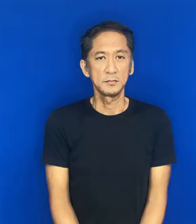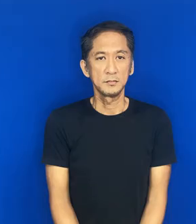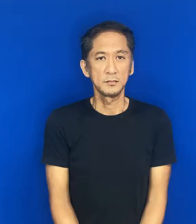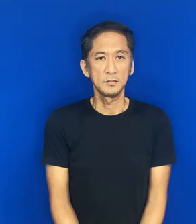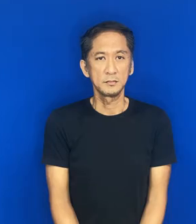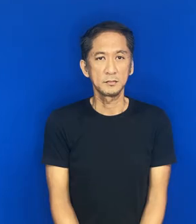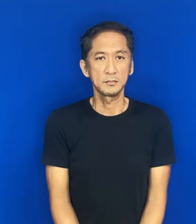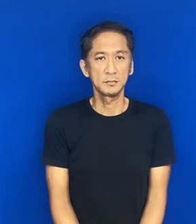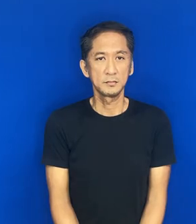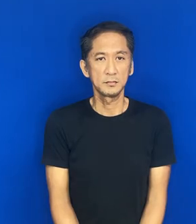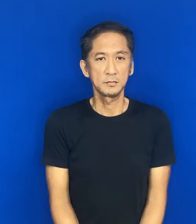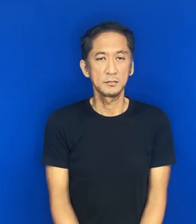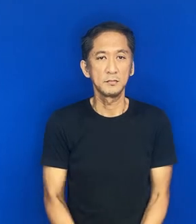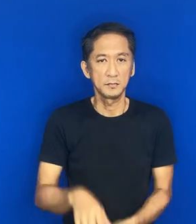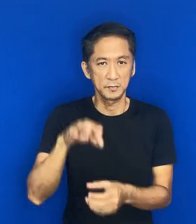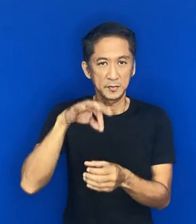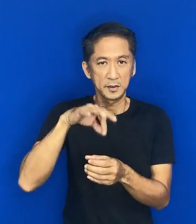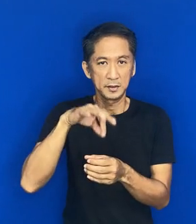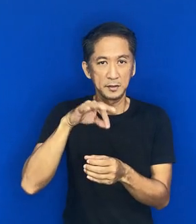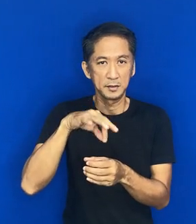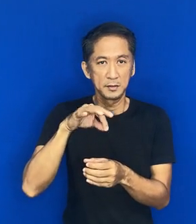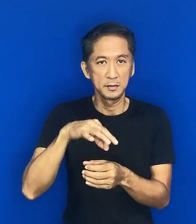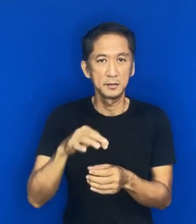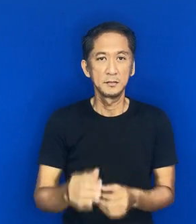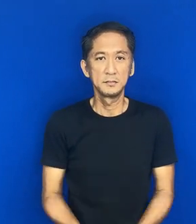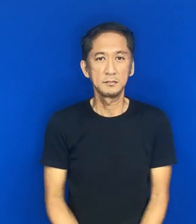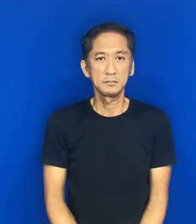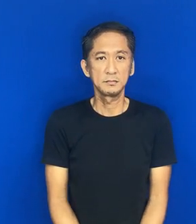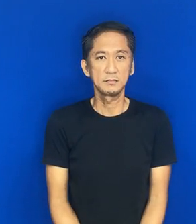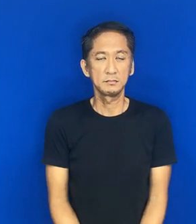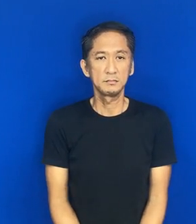tea